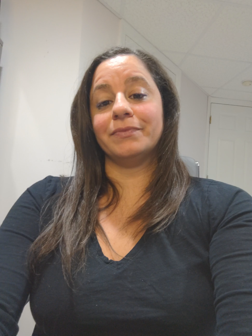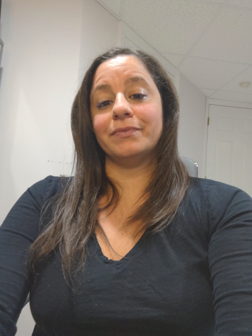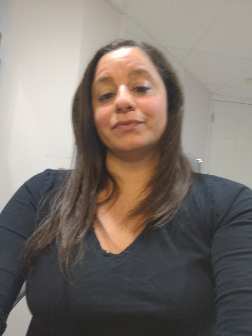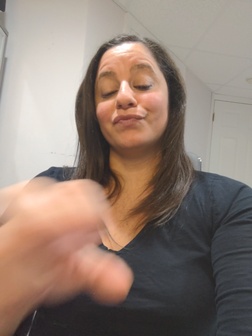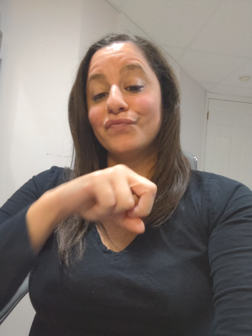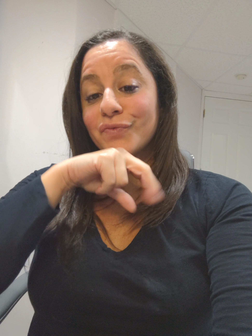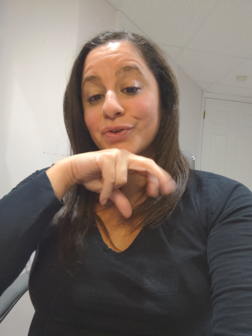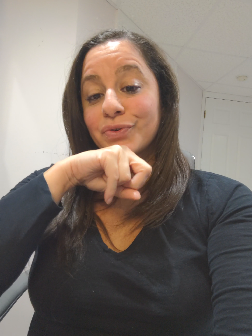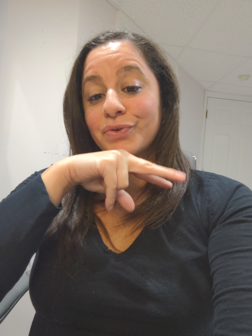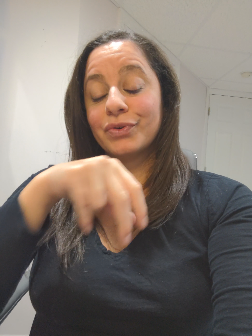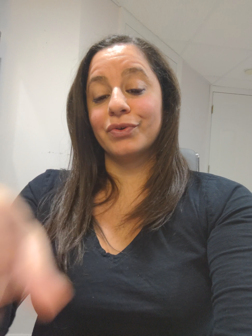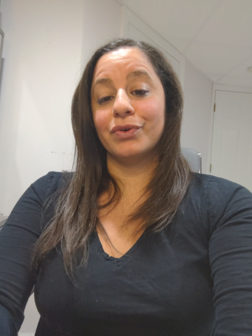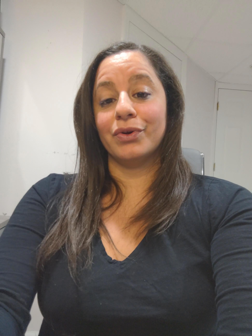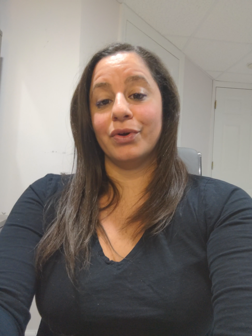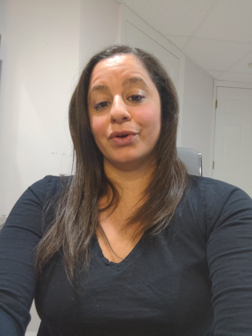frog